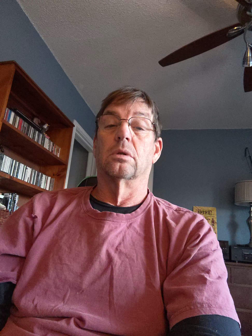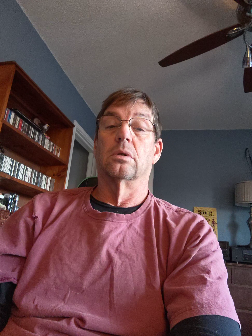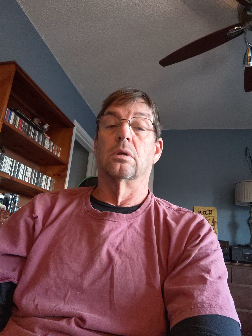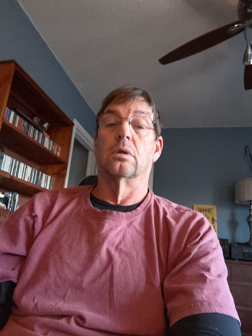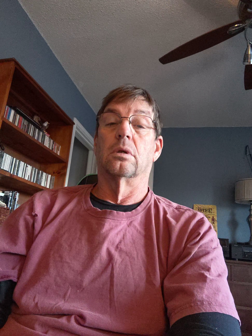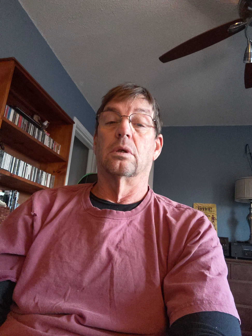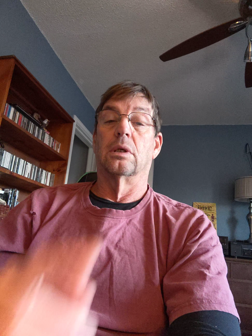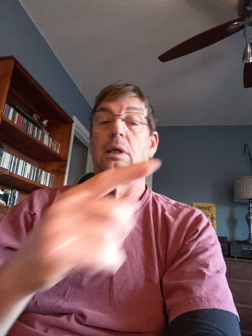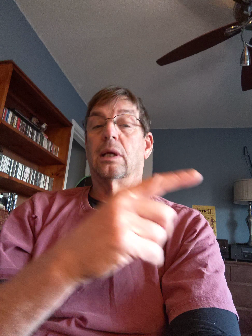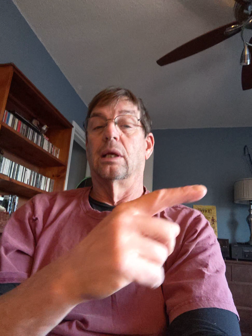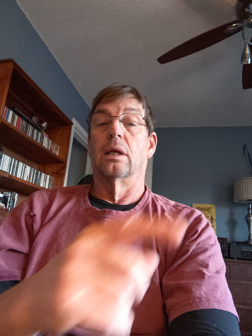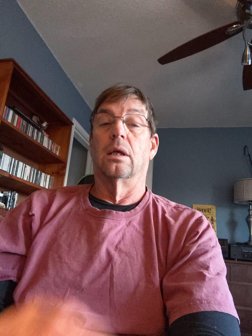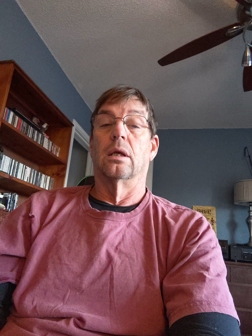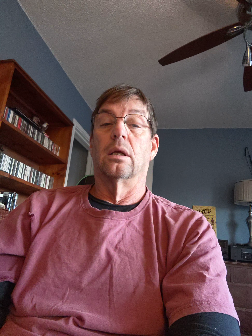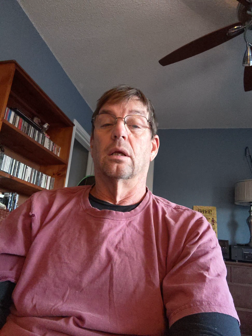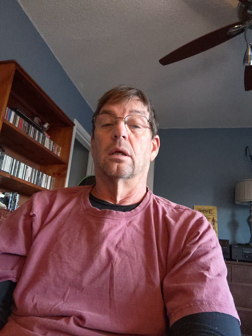he/she/it